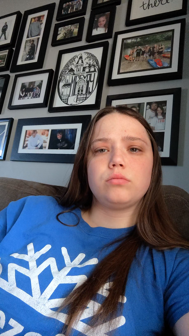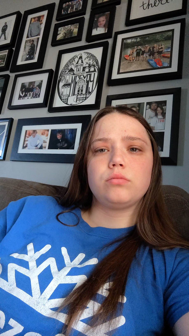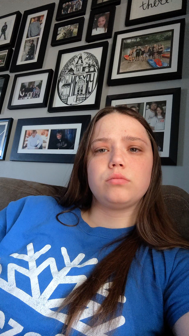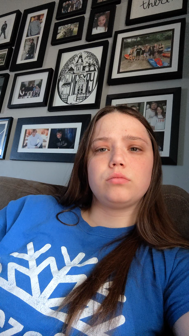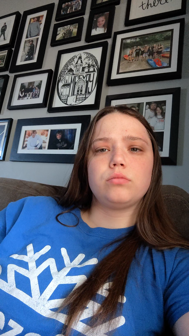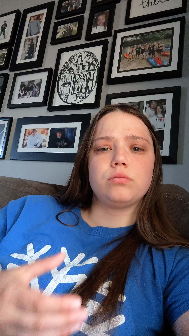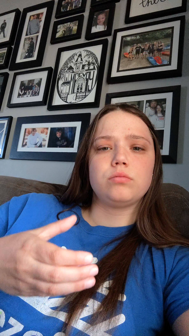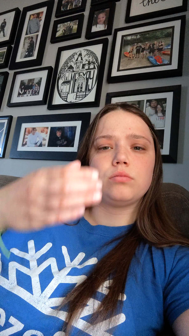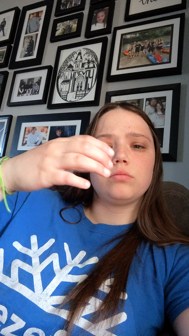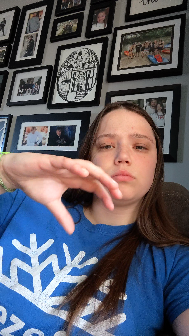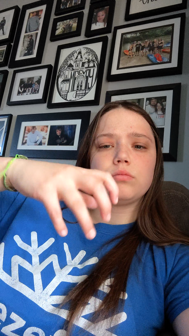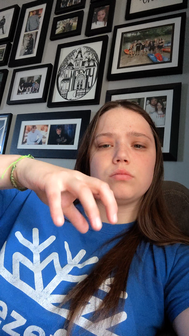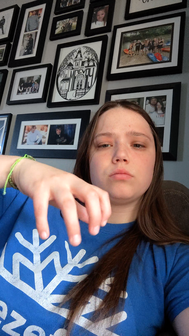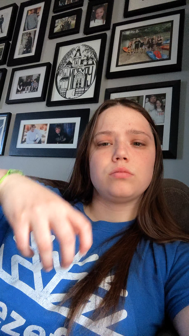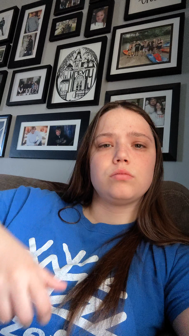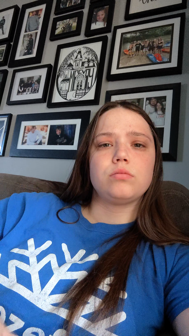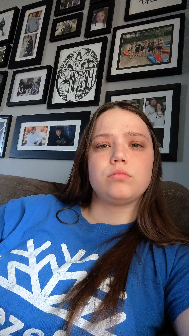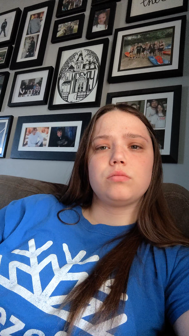jar